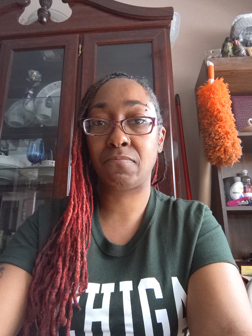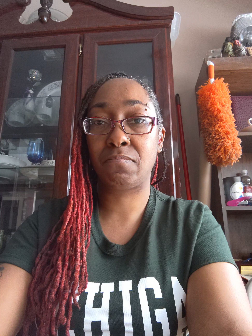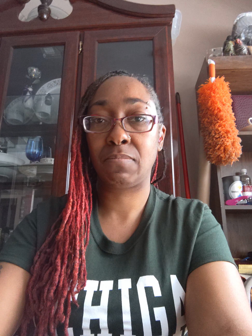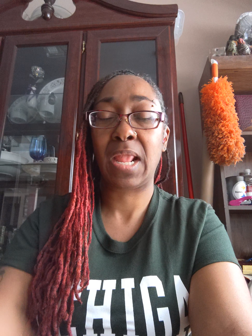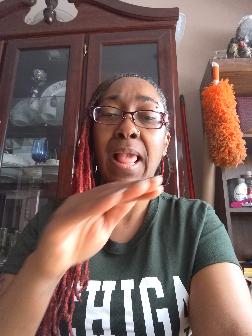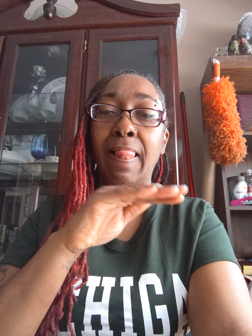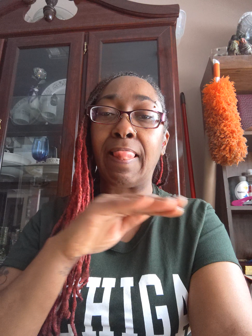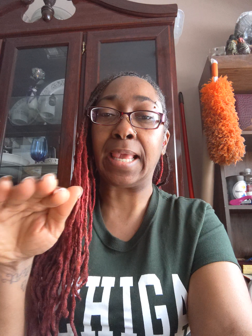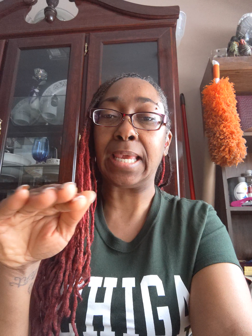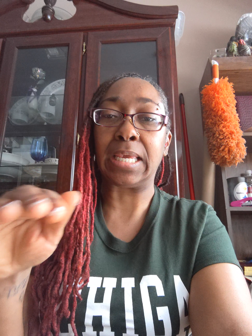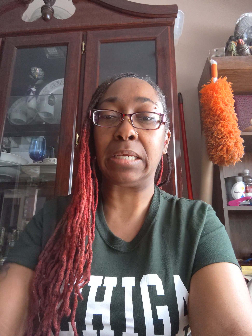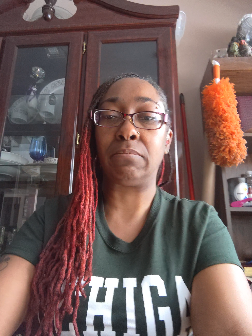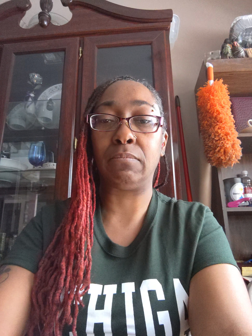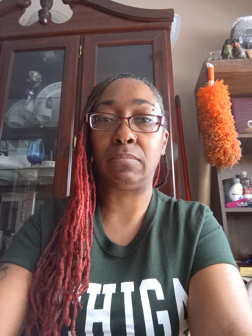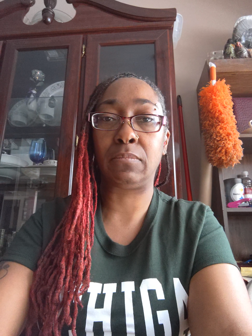clean